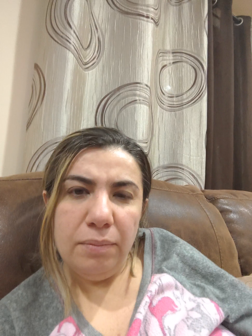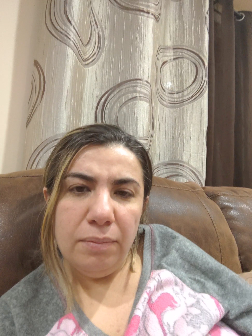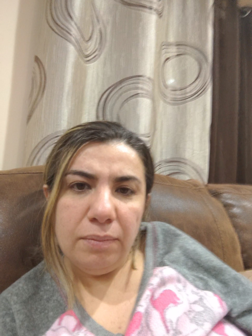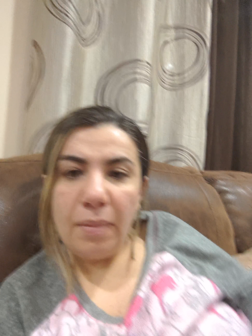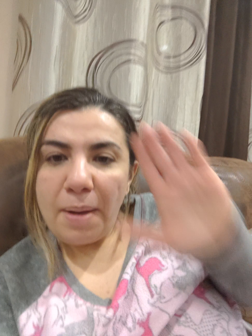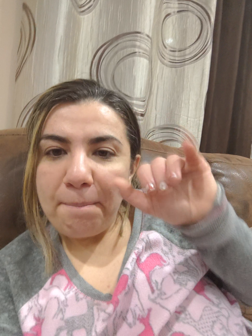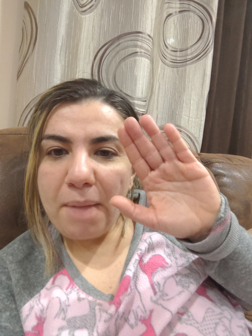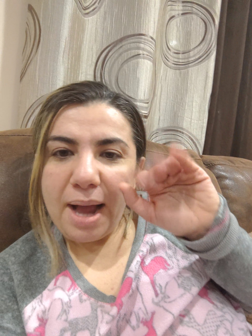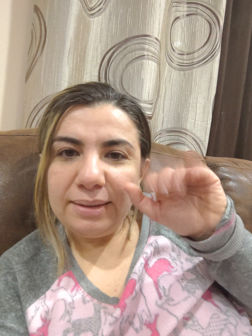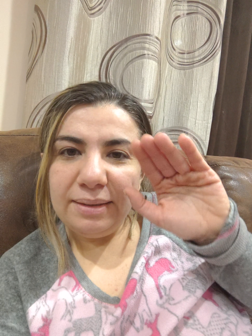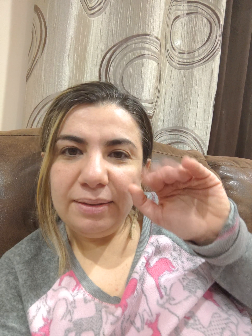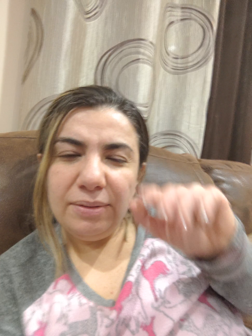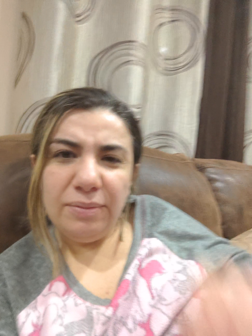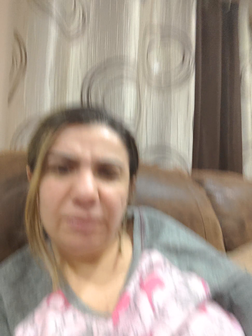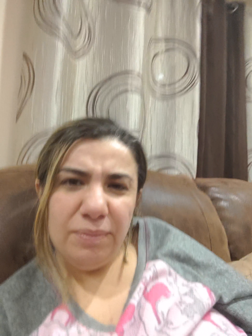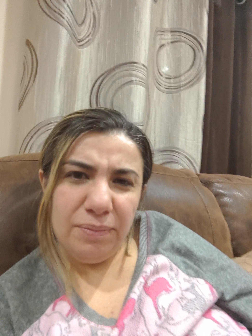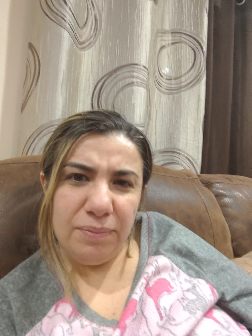bye